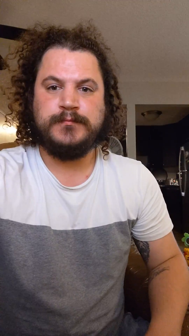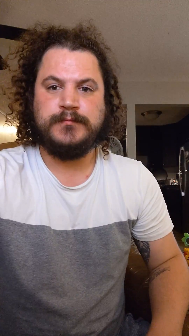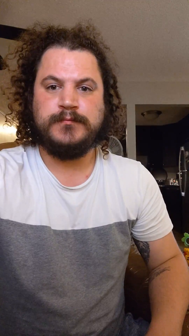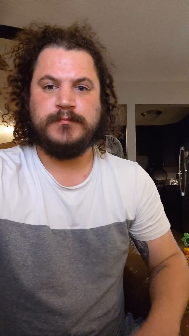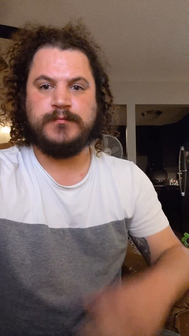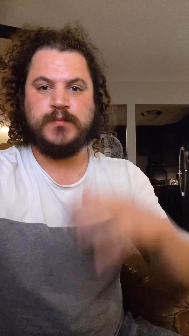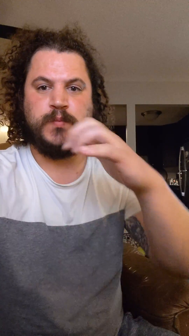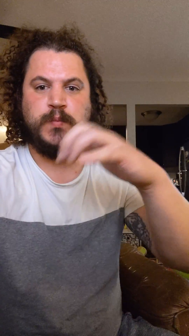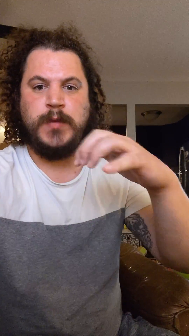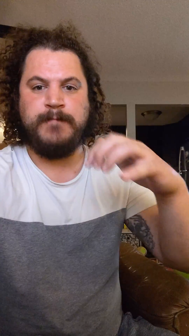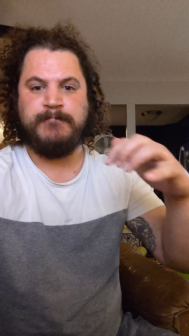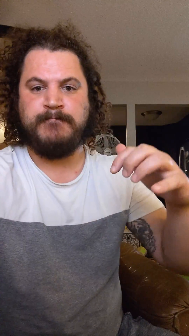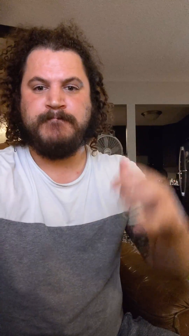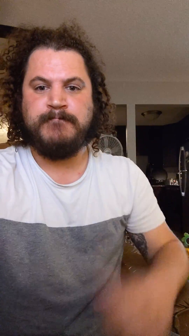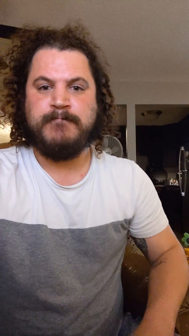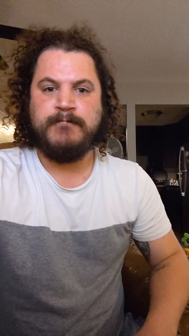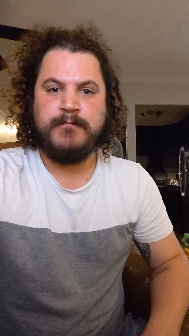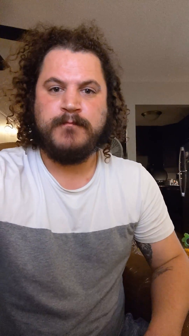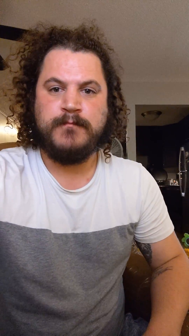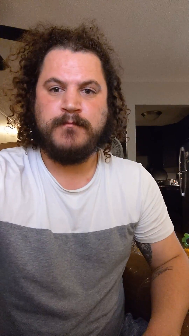grapes